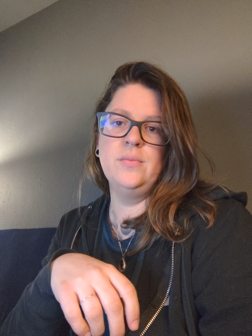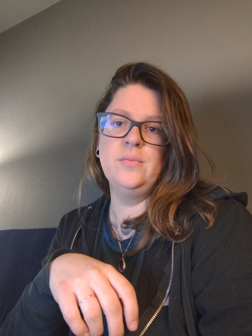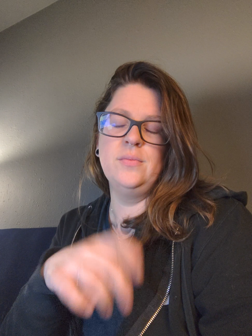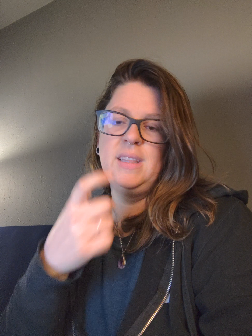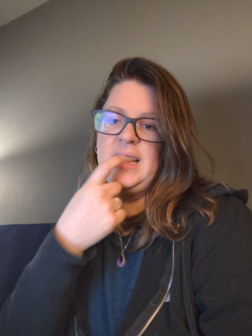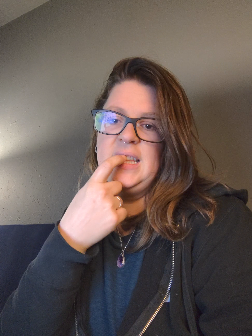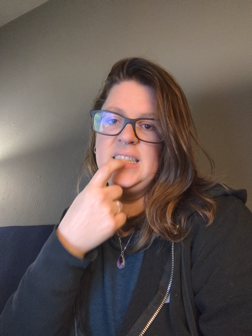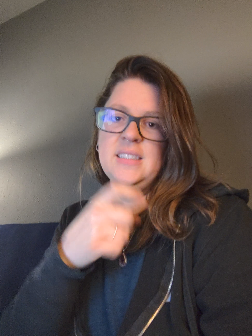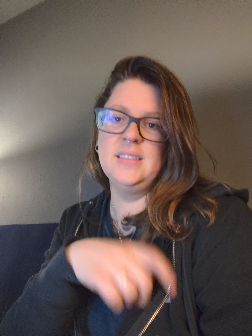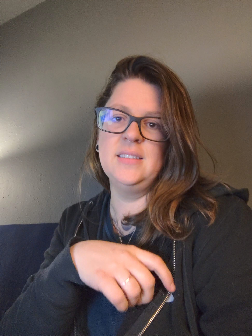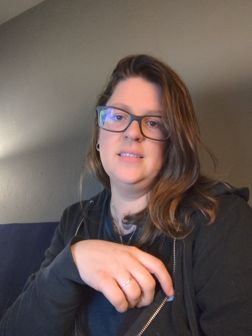window